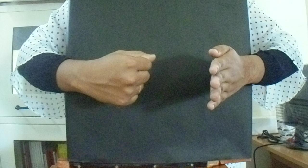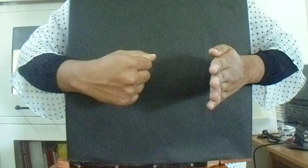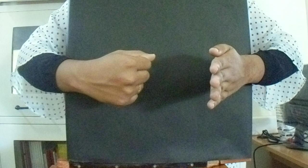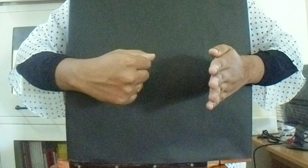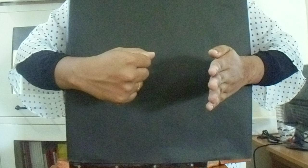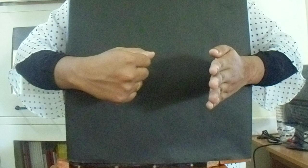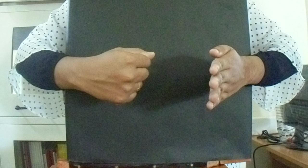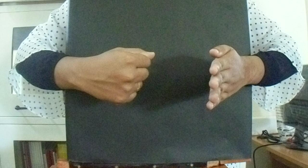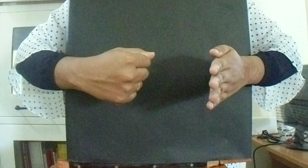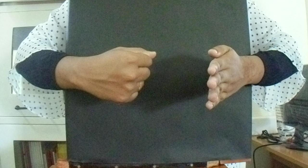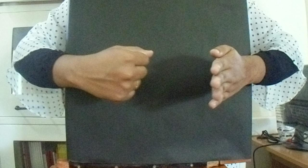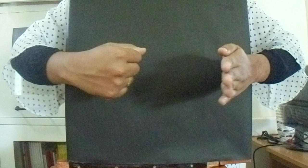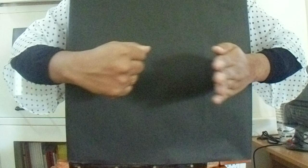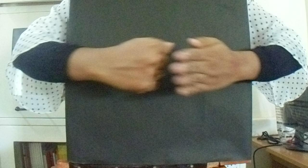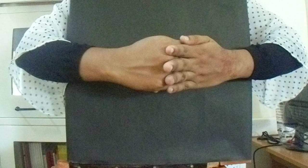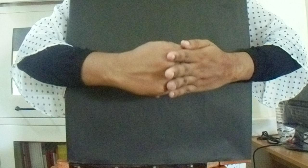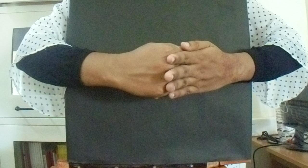accident